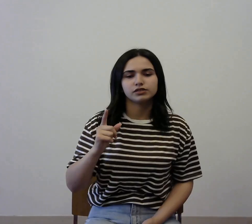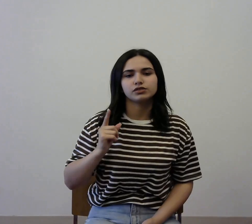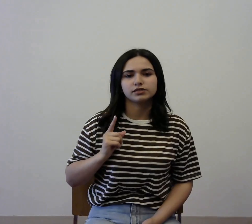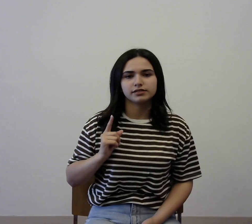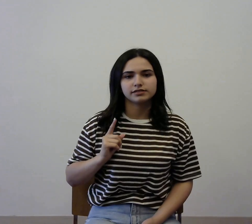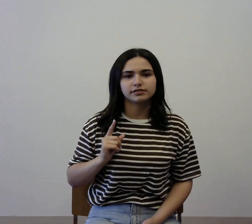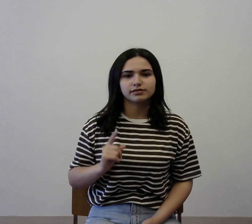gözəl